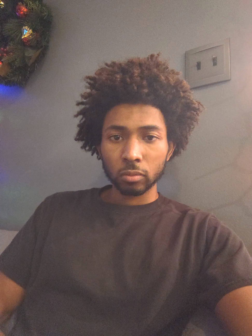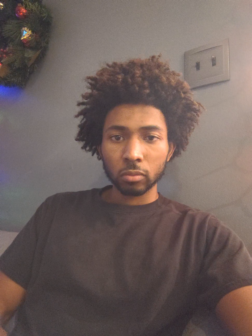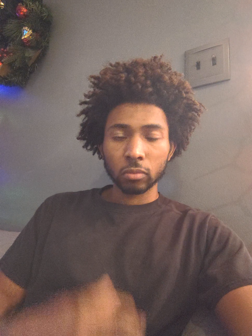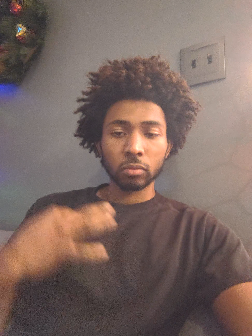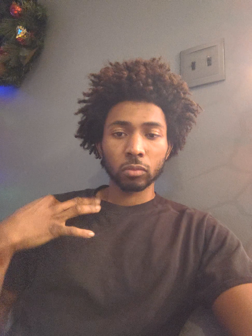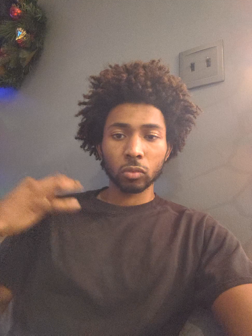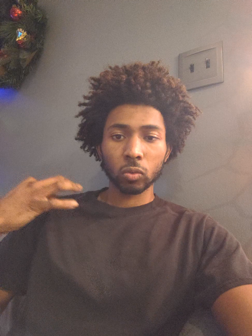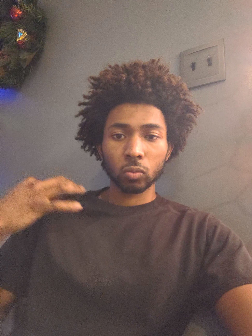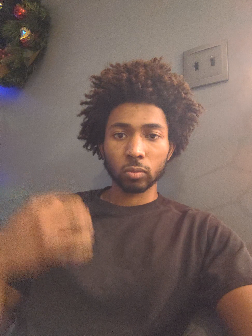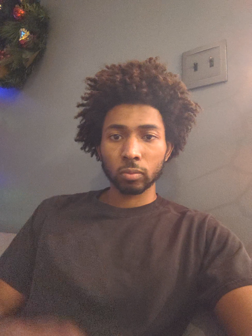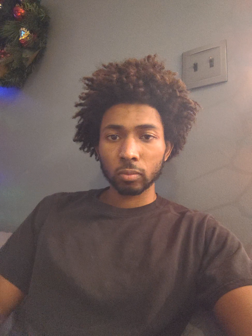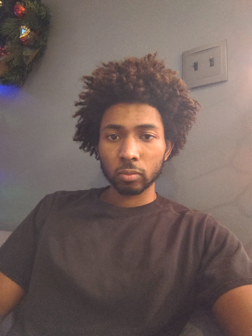shirt